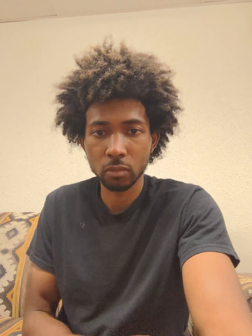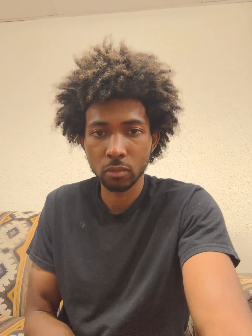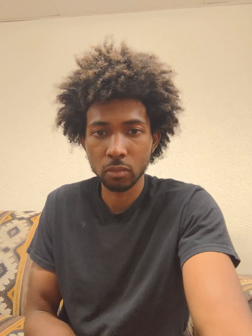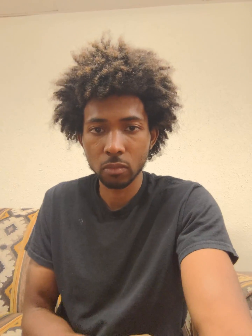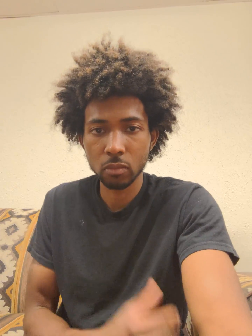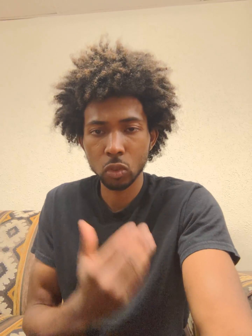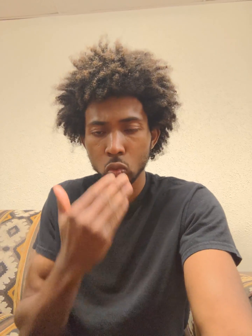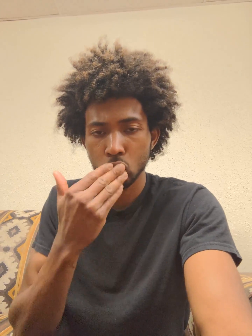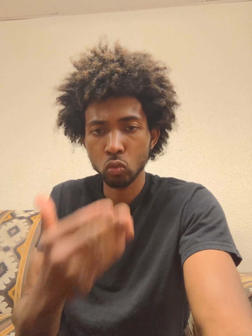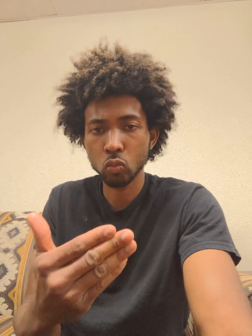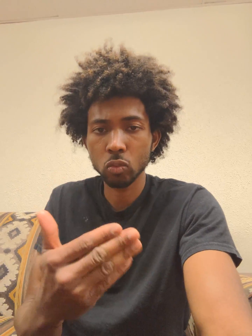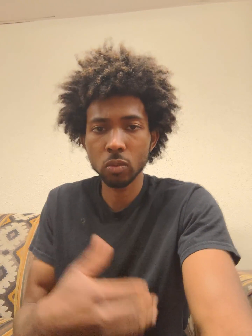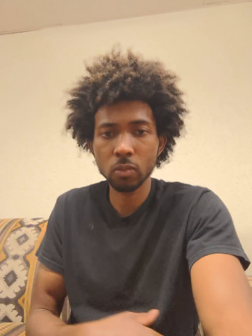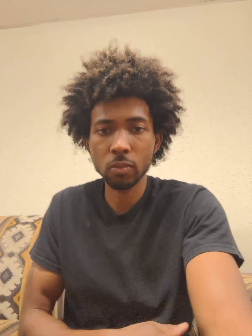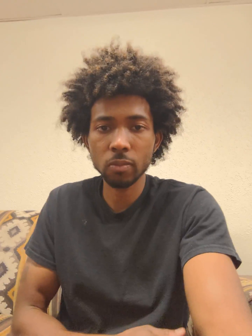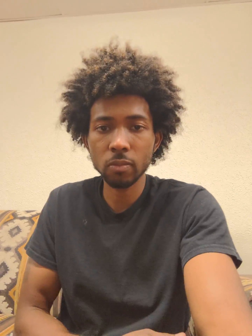good